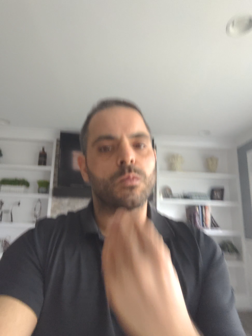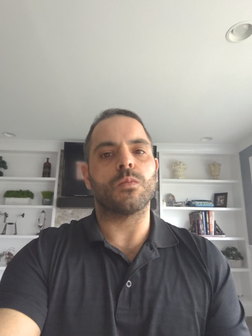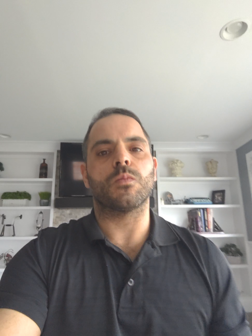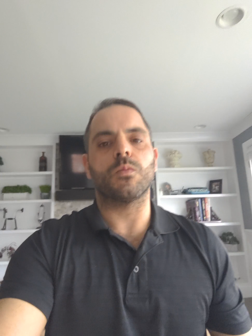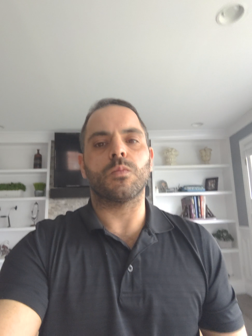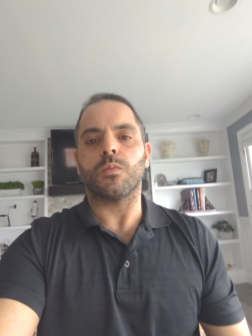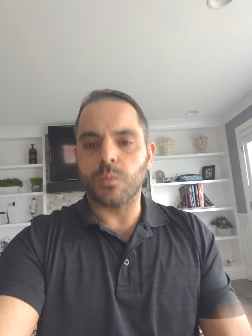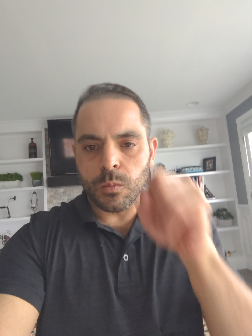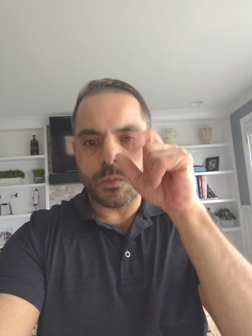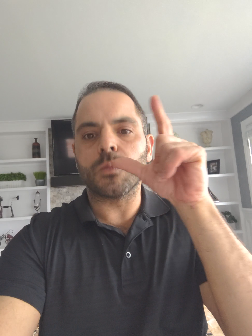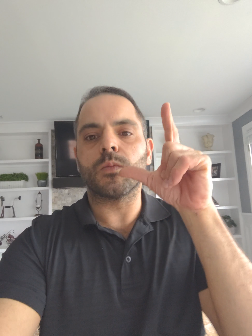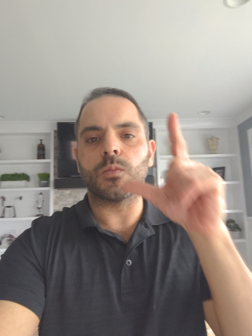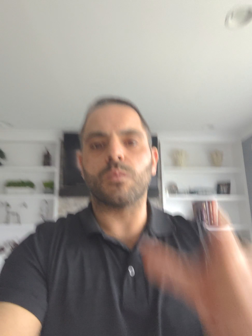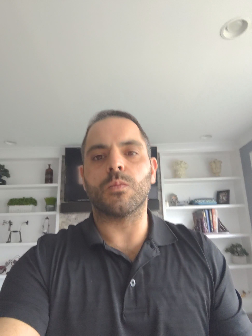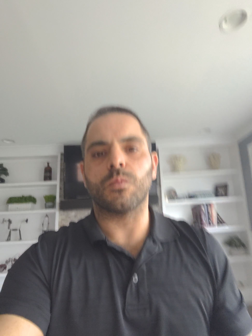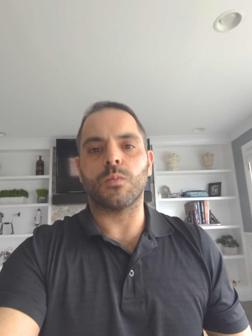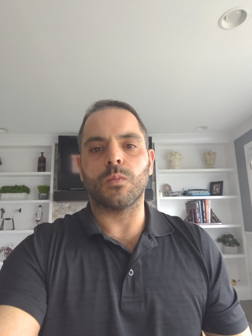wake